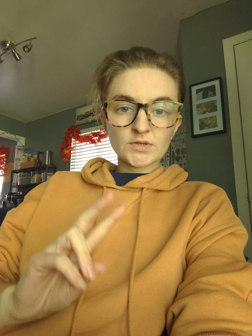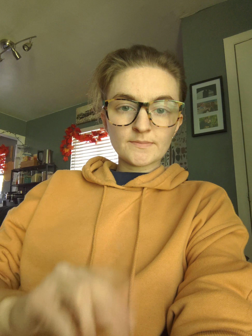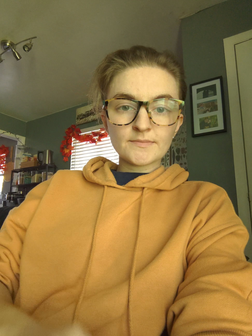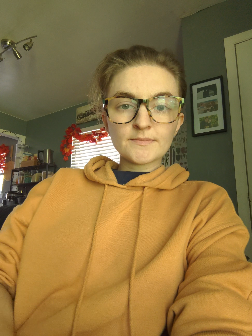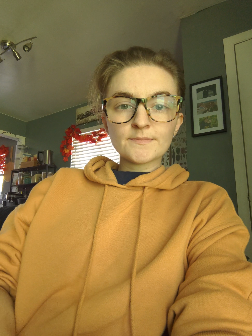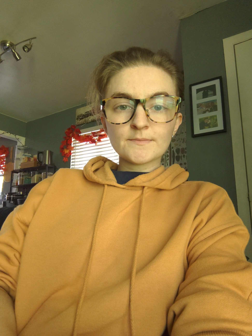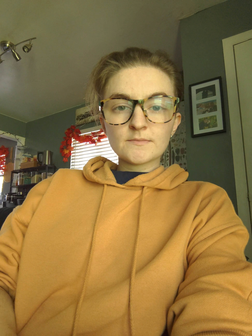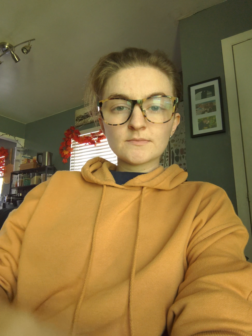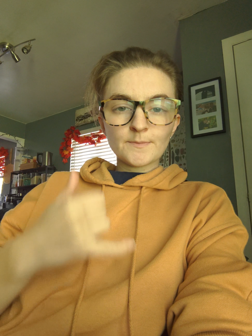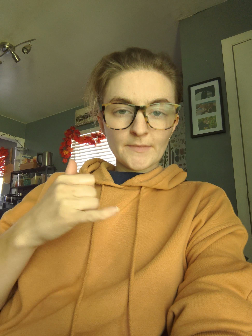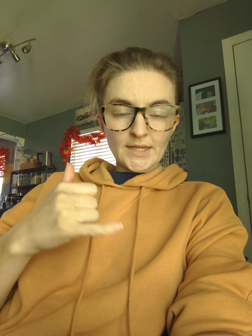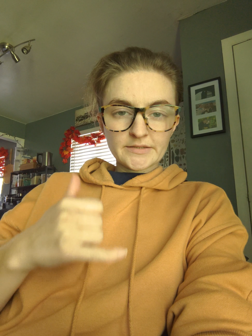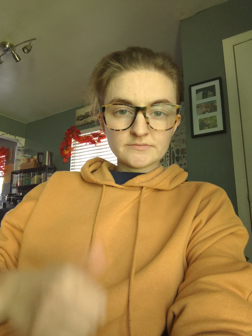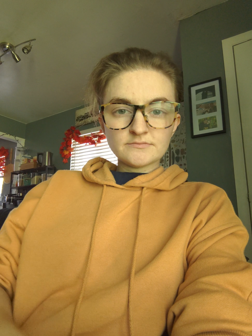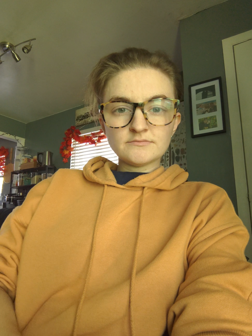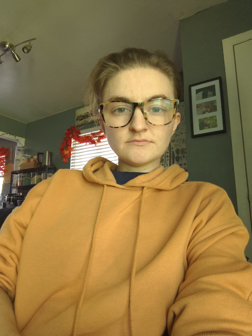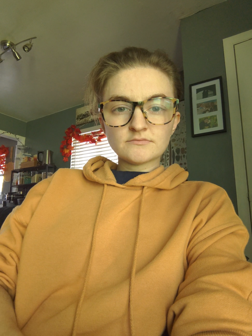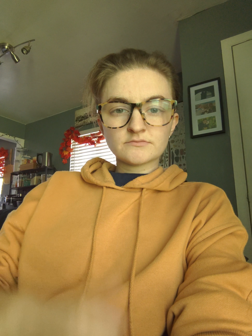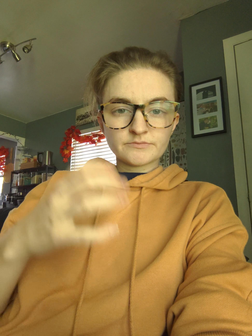play